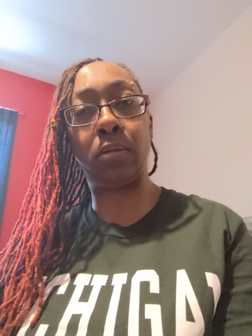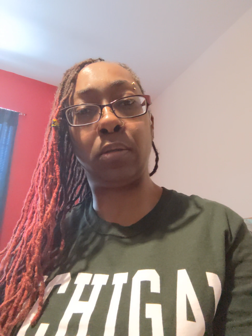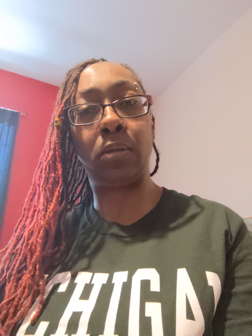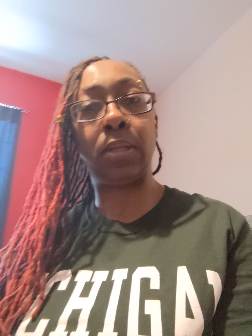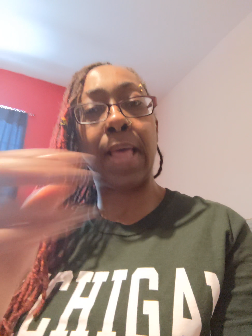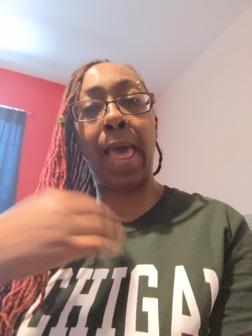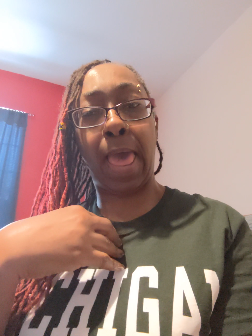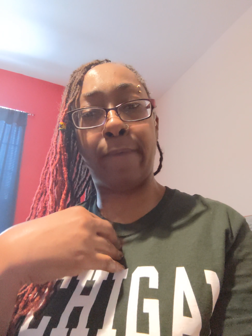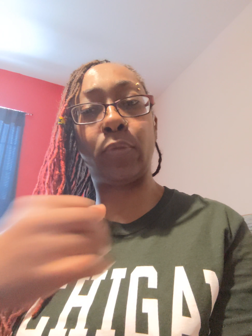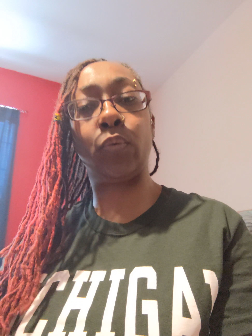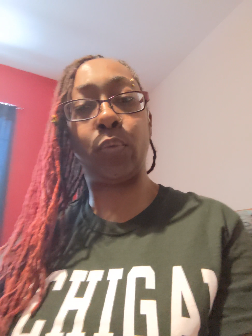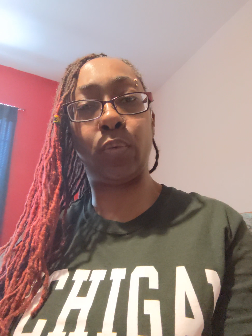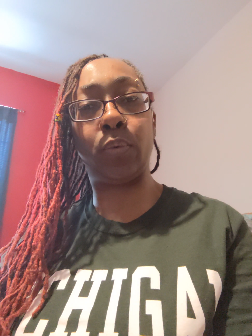have to